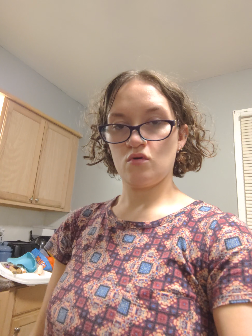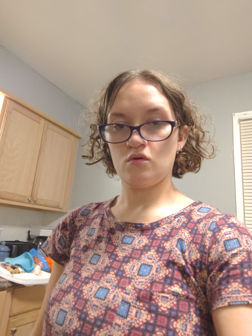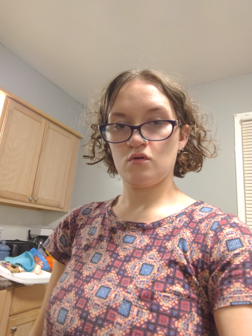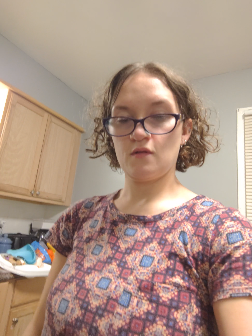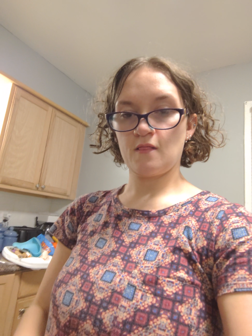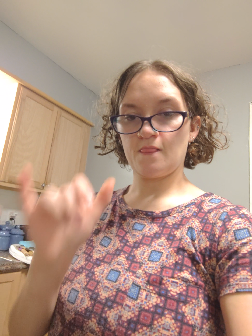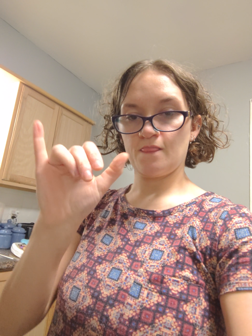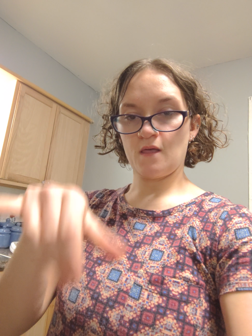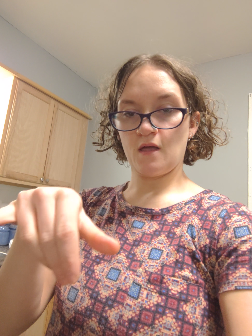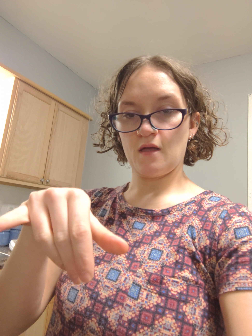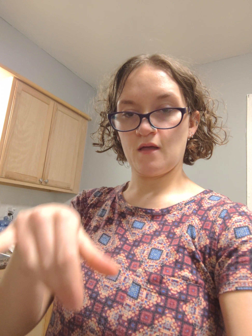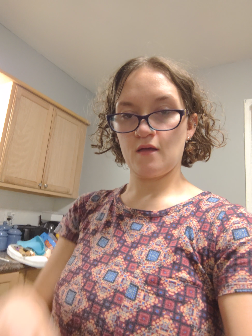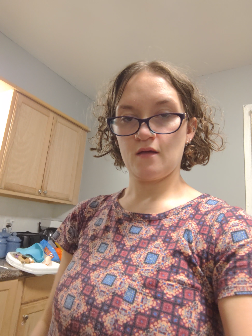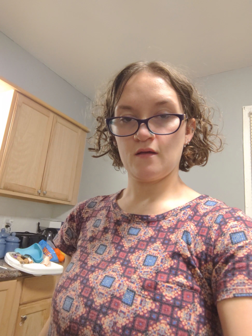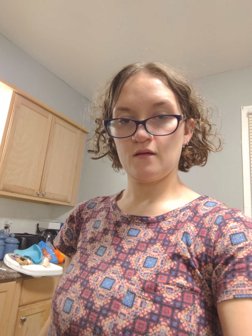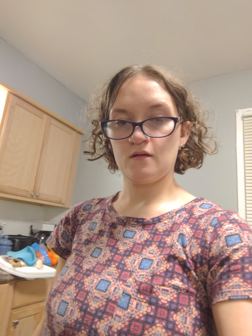that